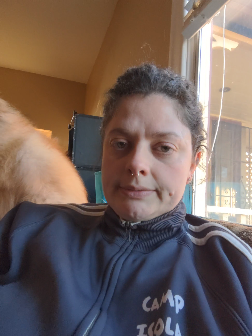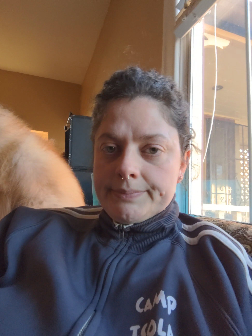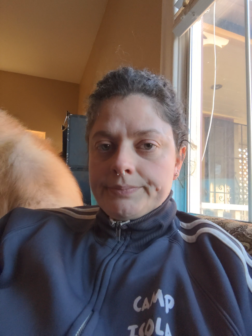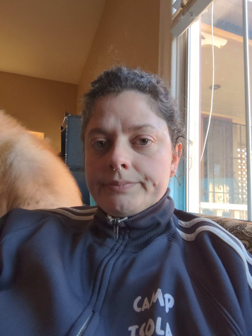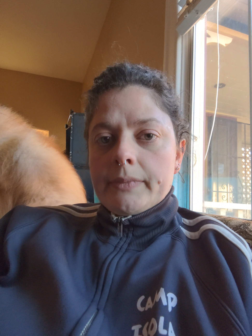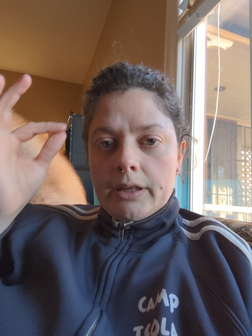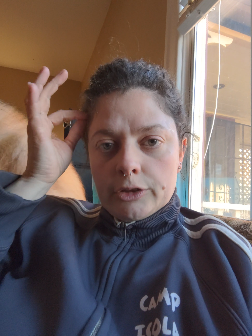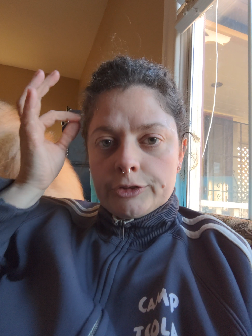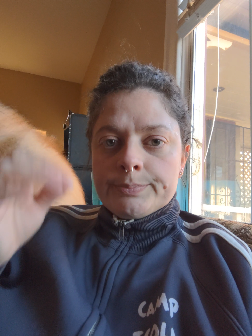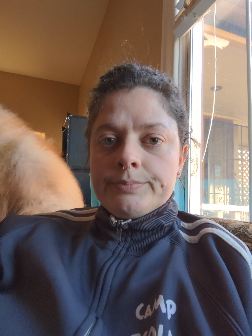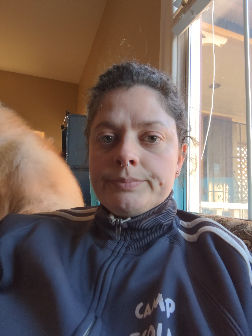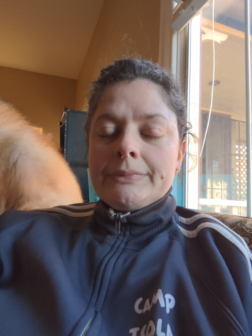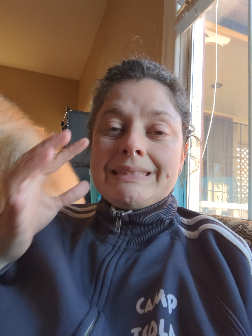hair